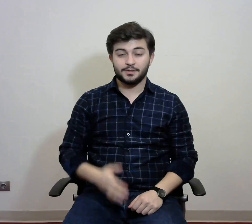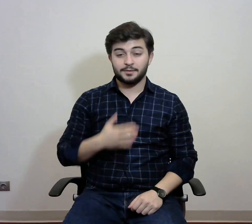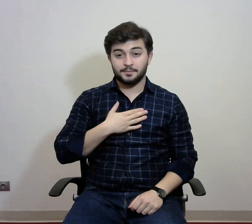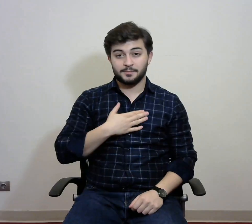mən